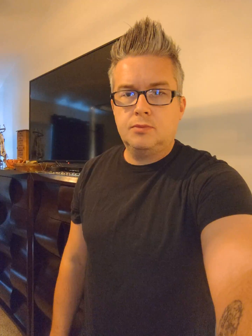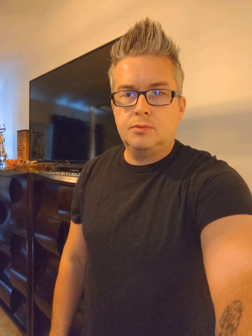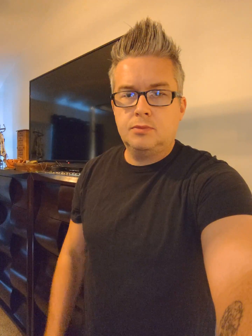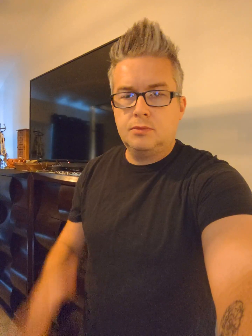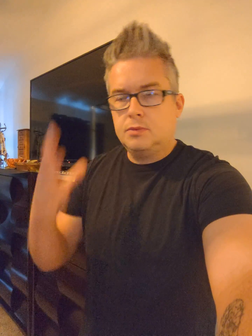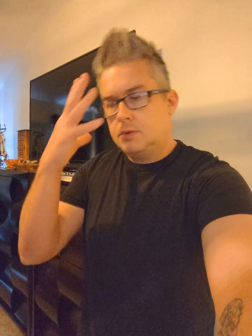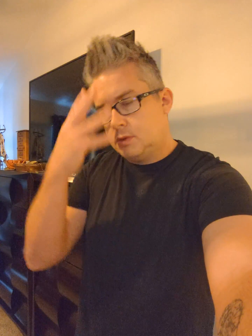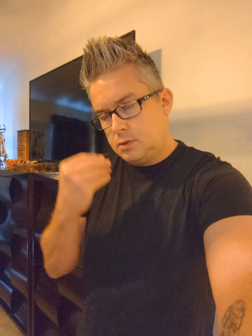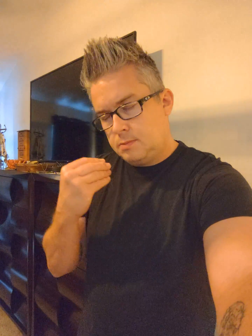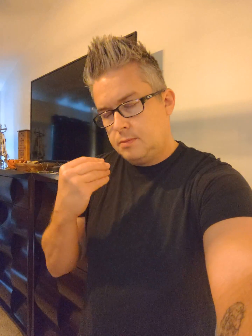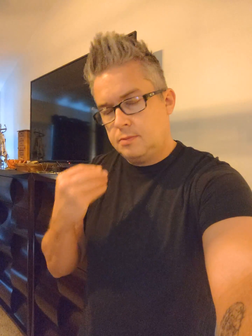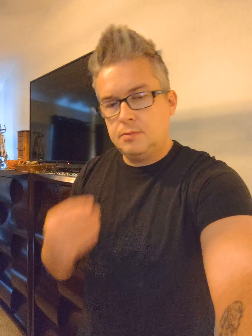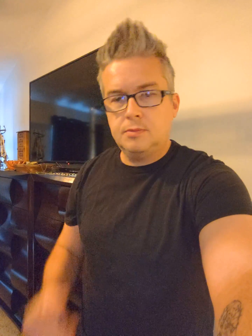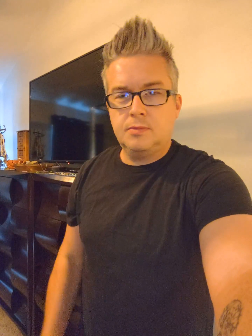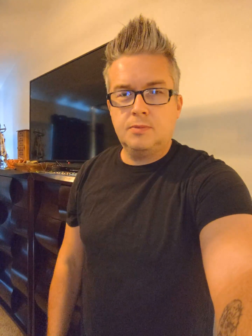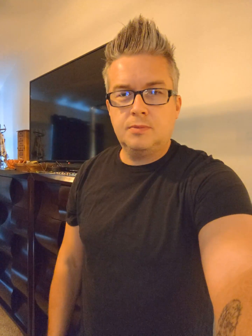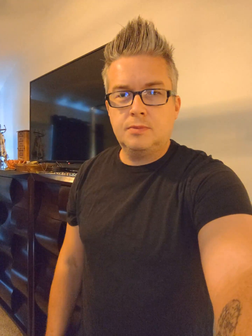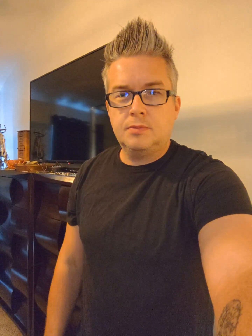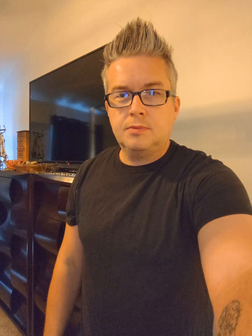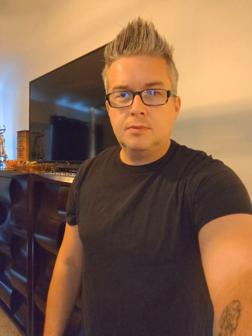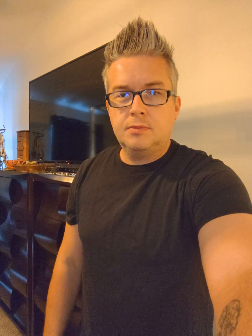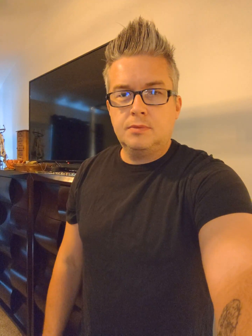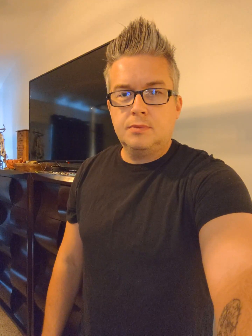asleep